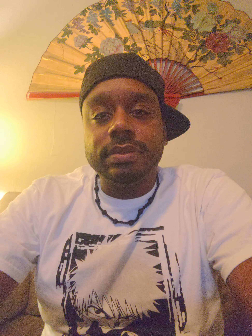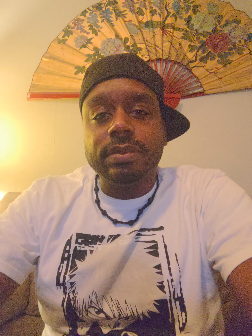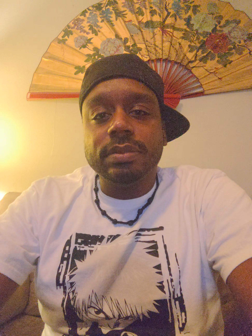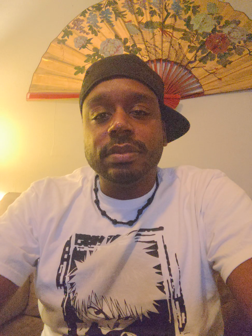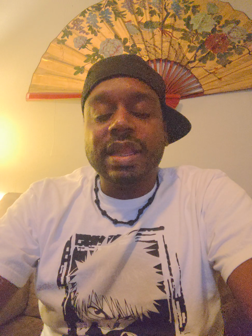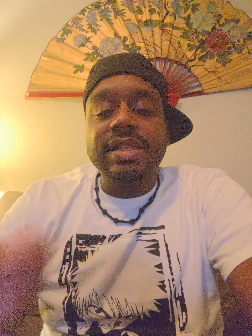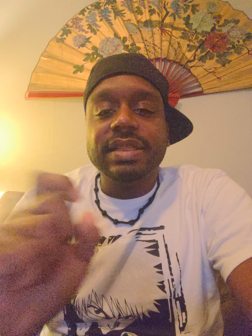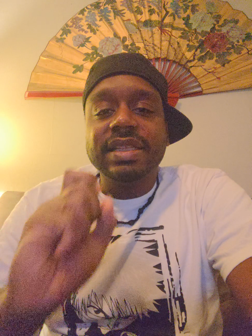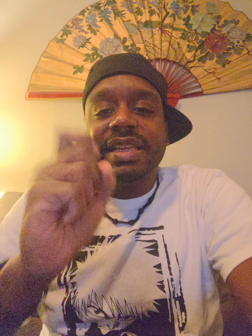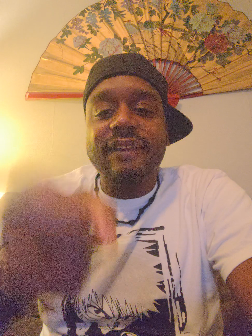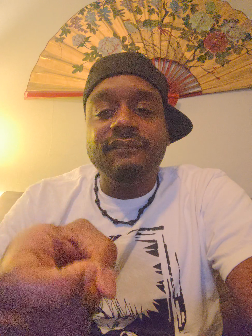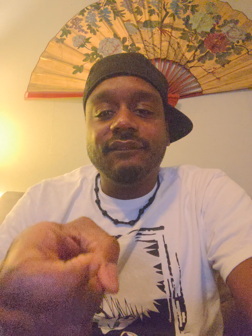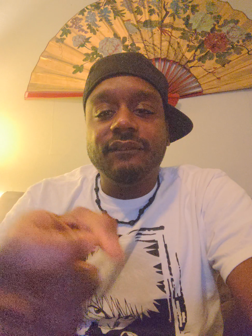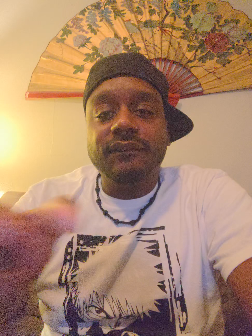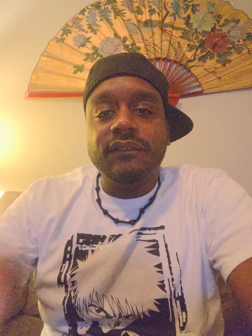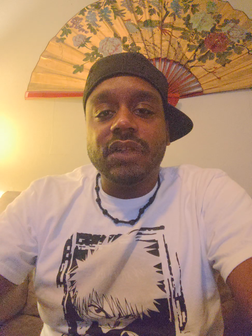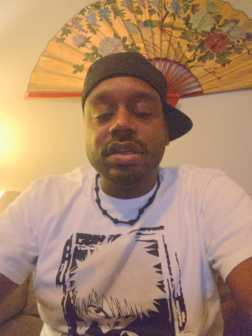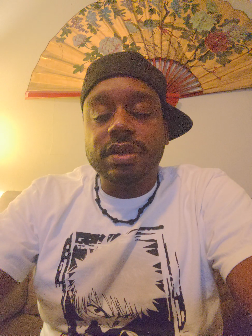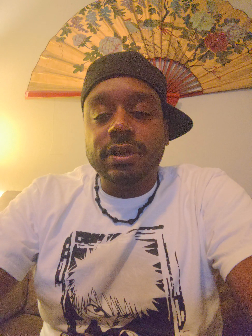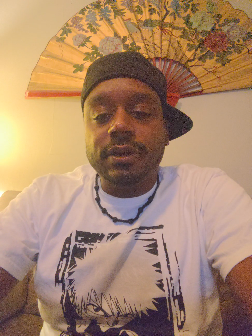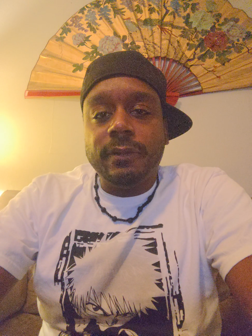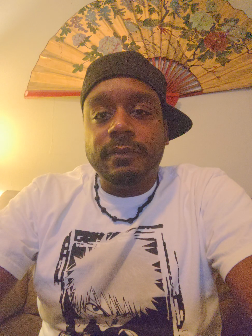gift